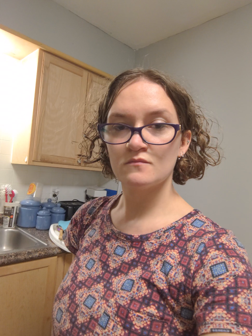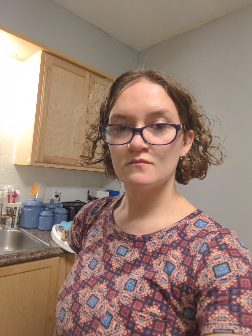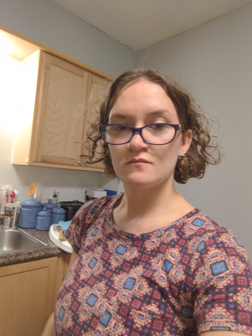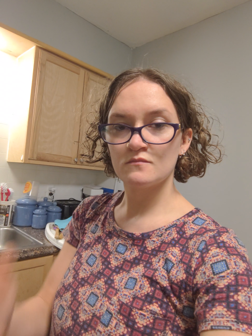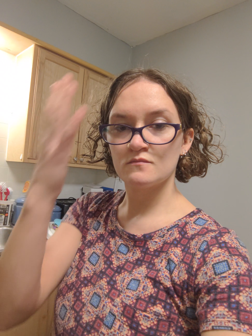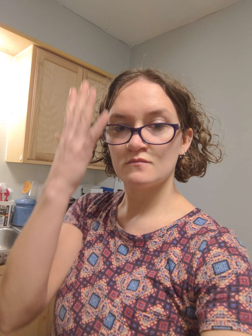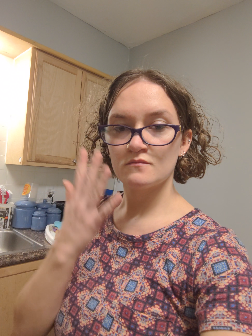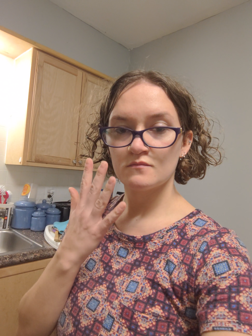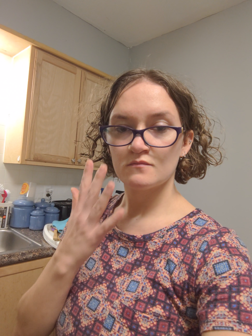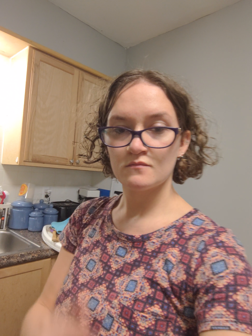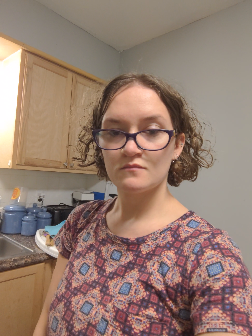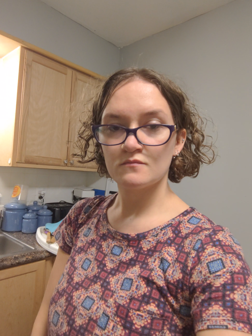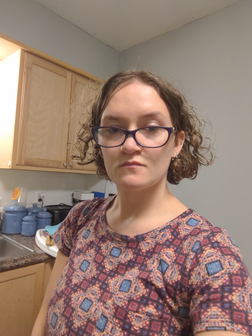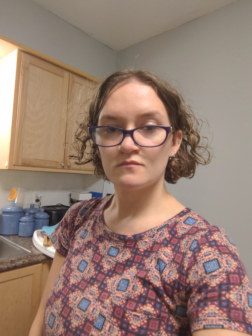sad